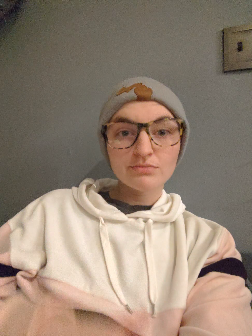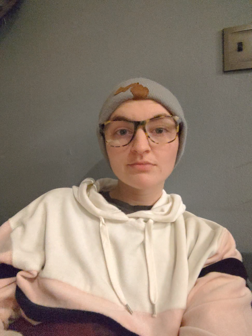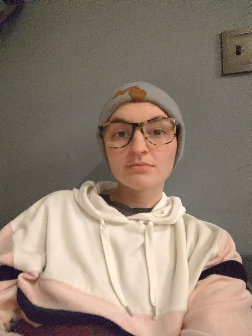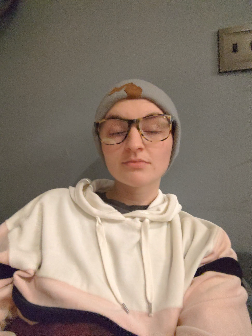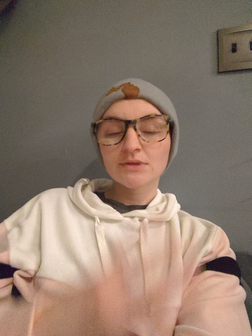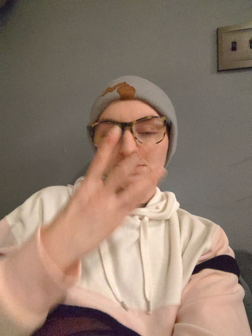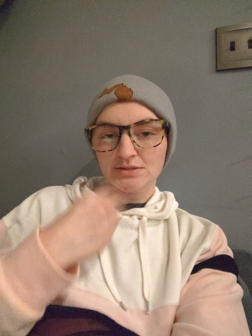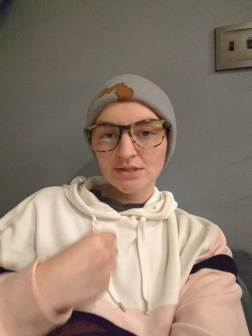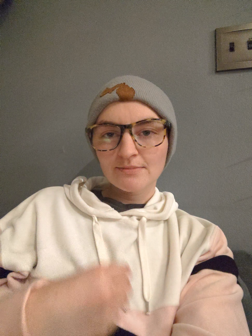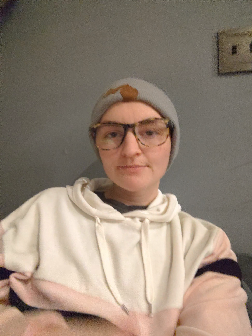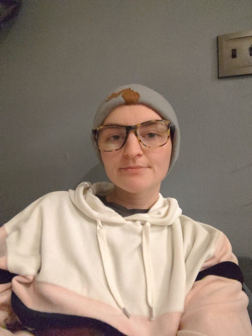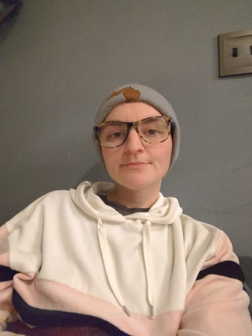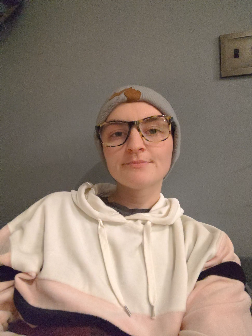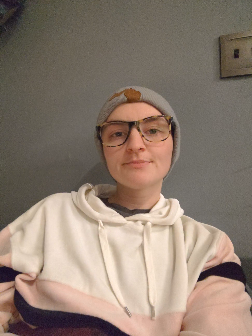sleep